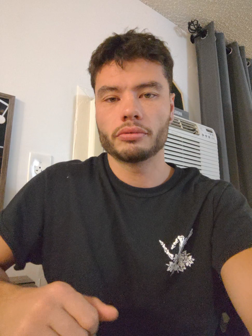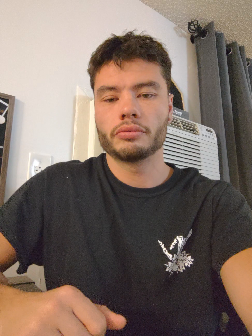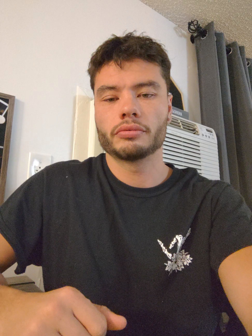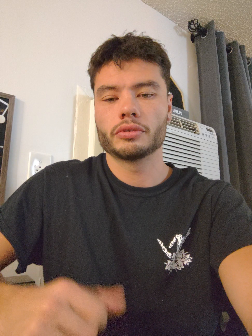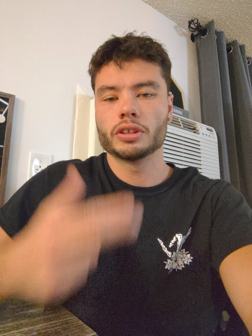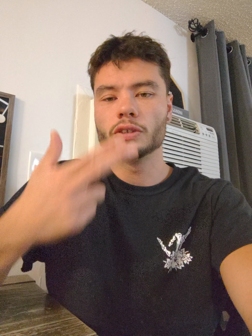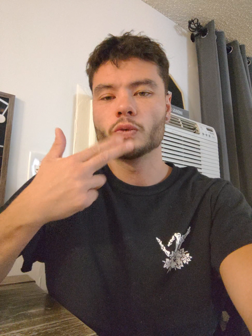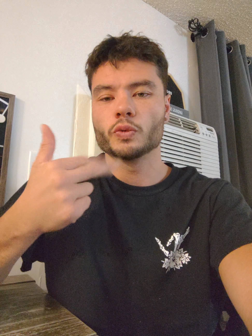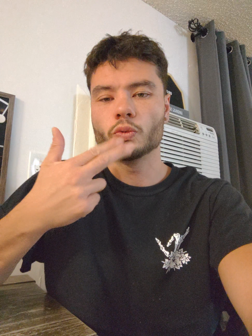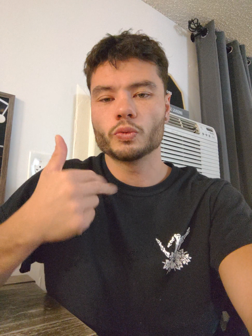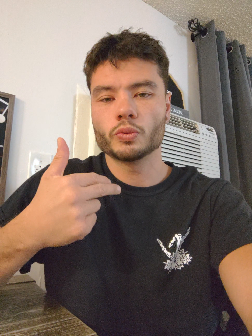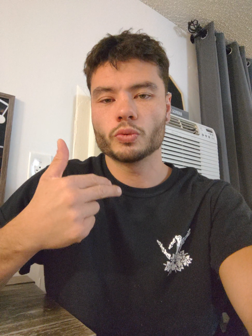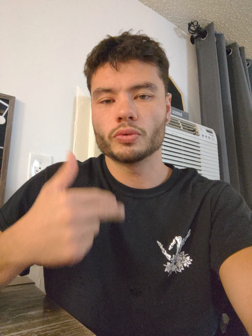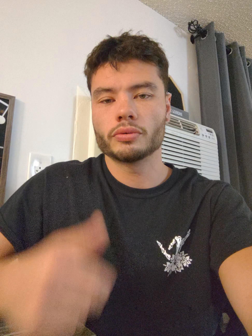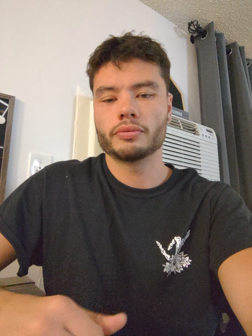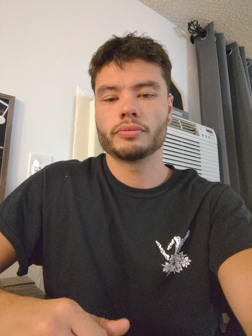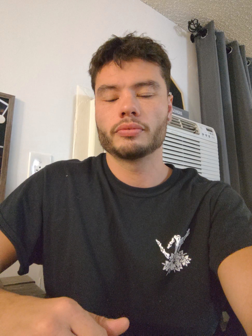cute